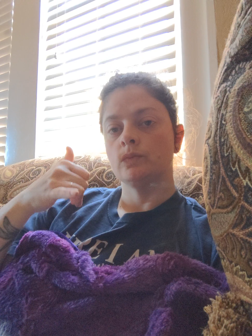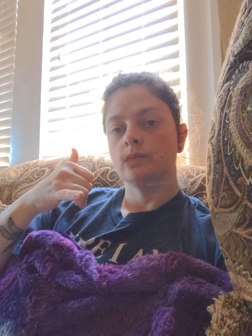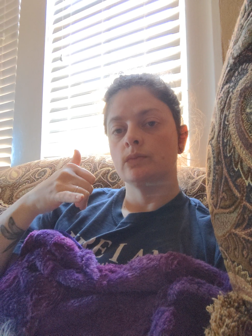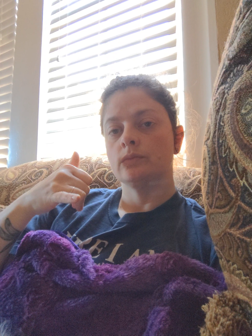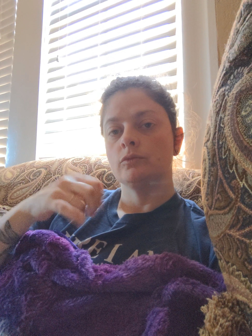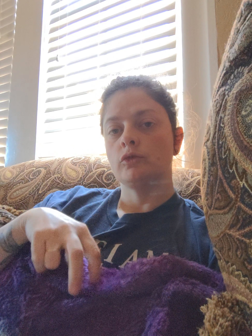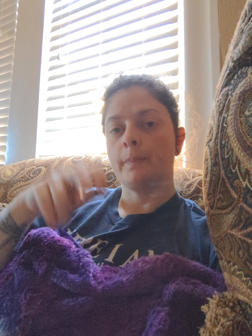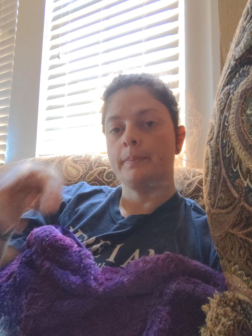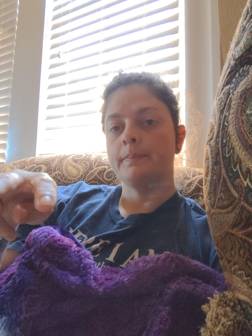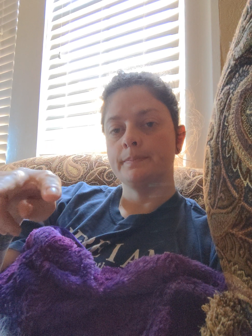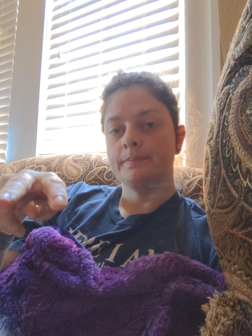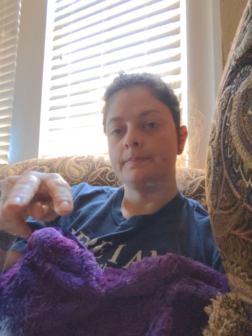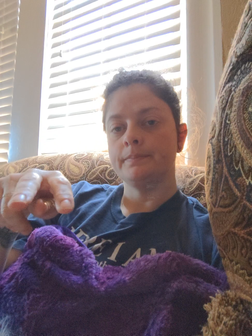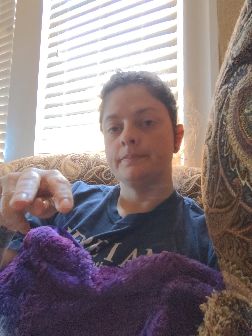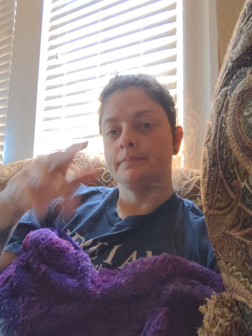jump